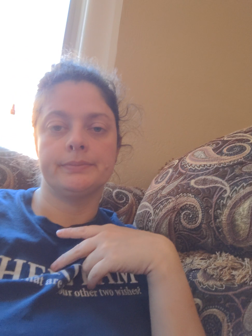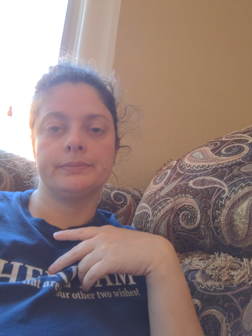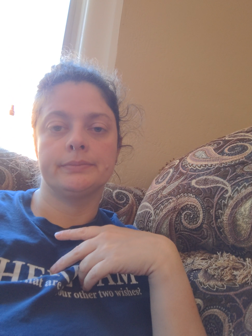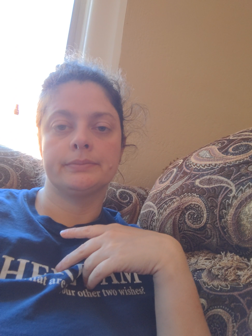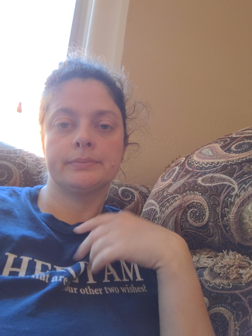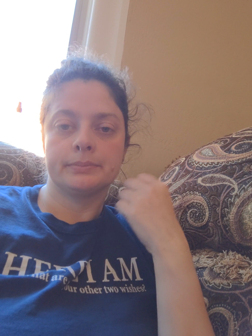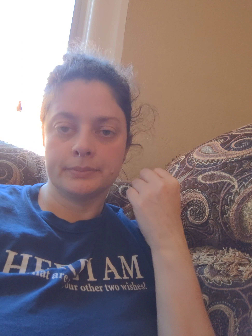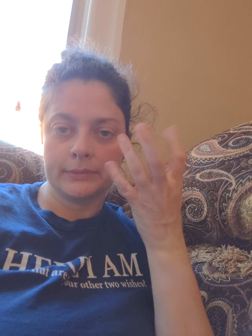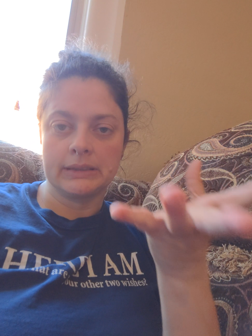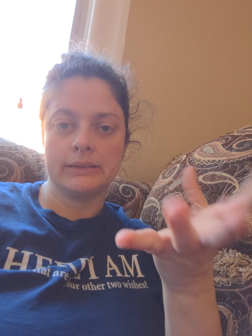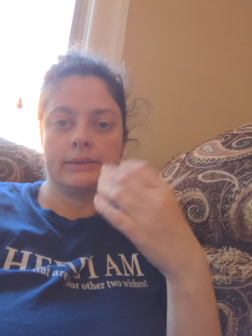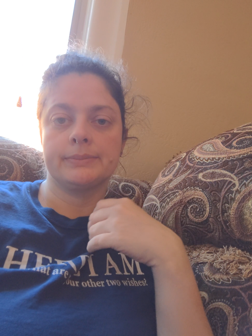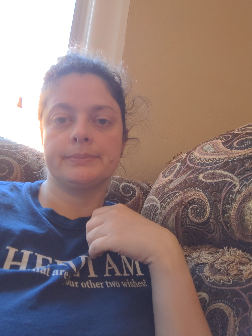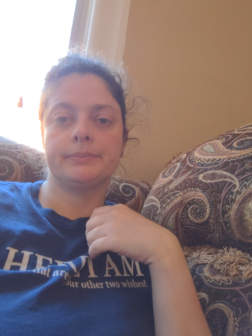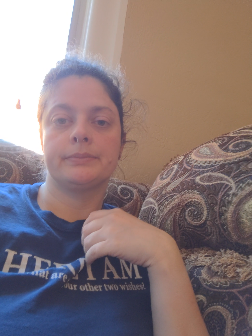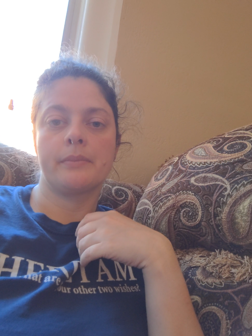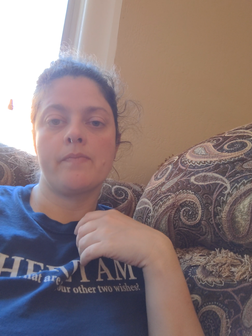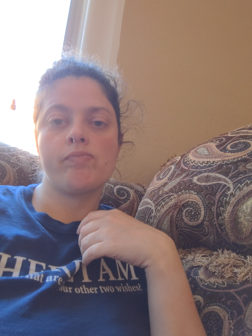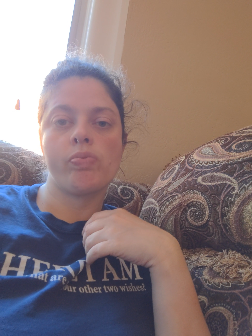many